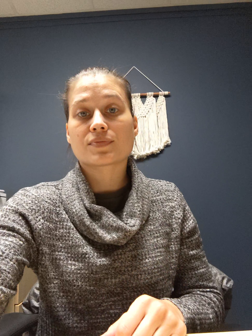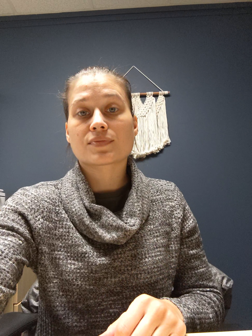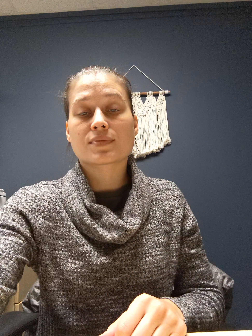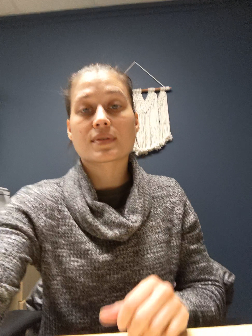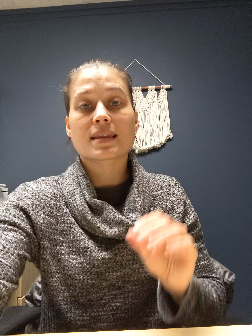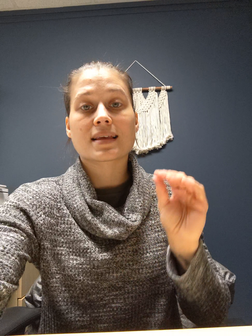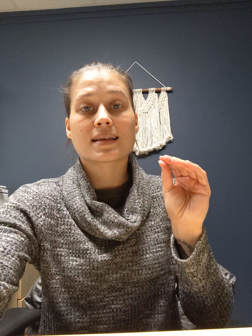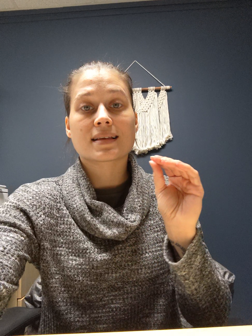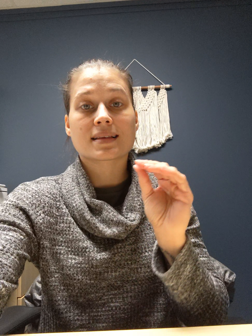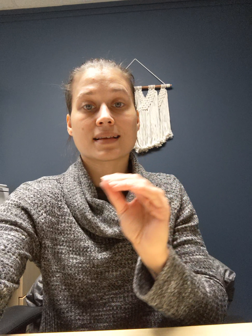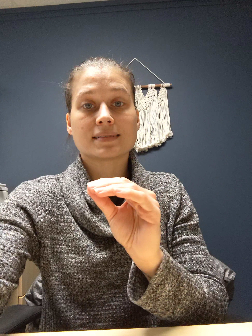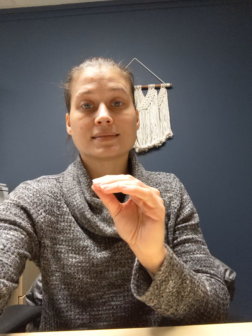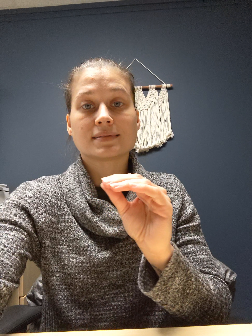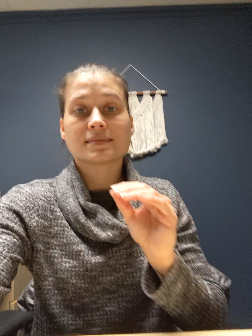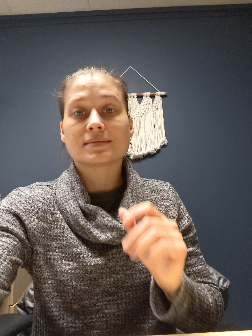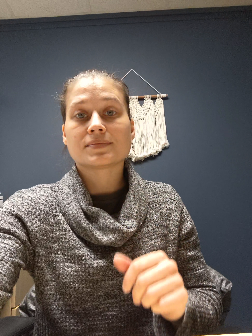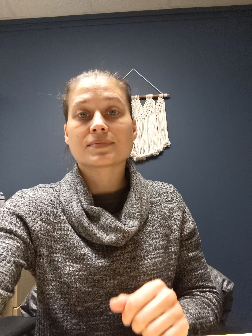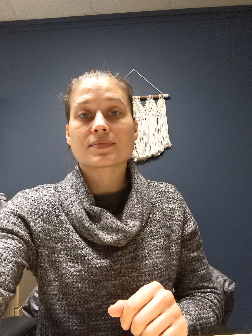kiss